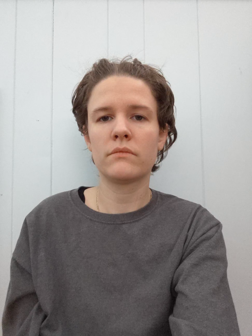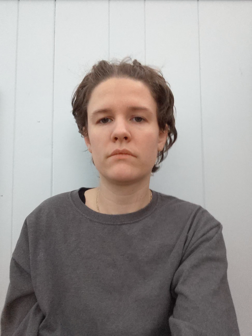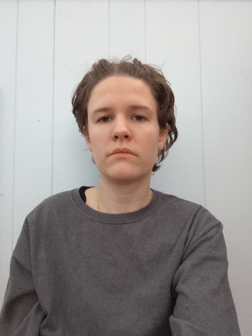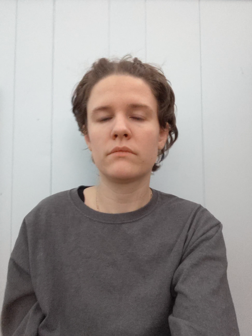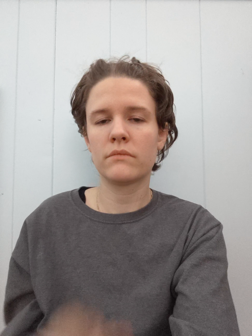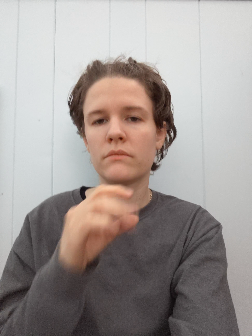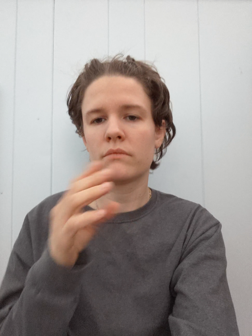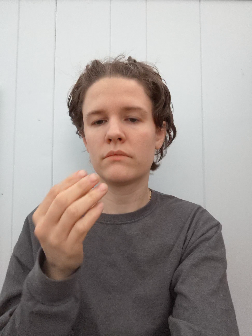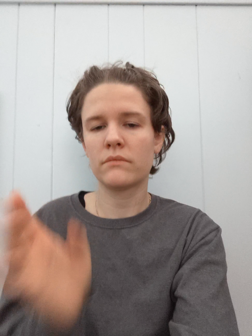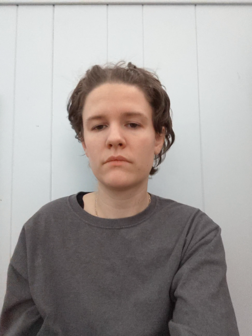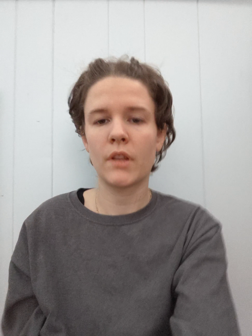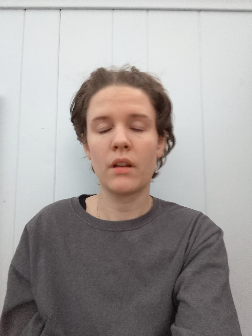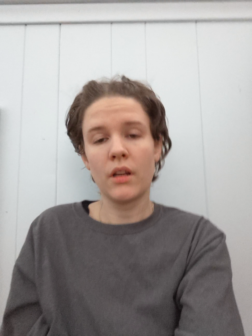food